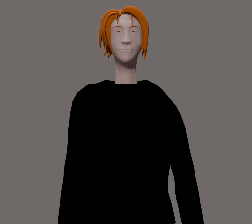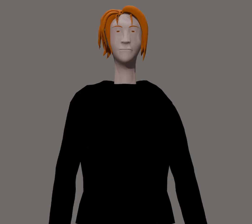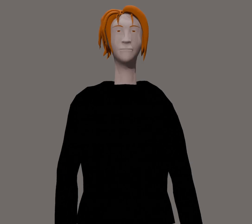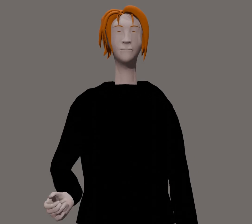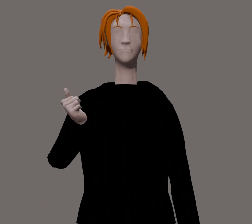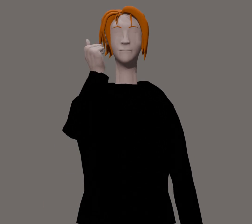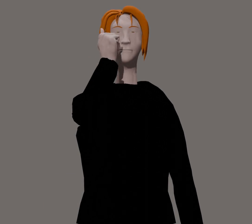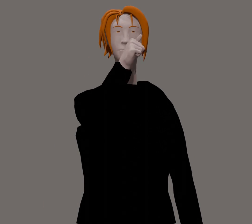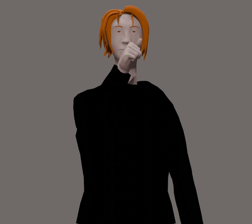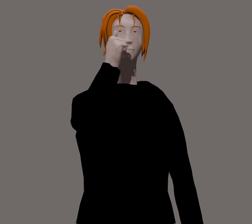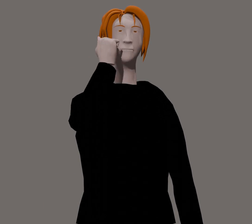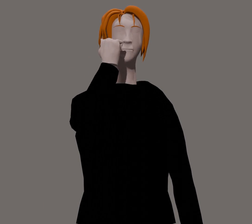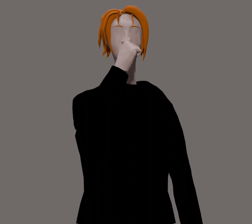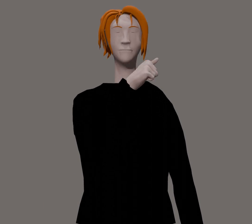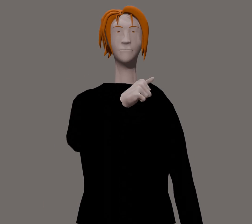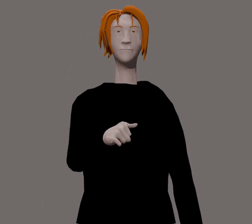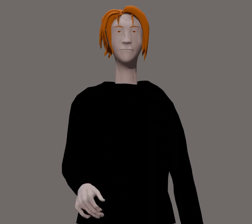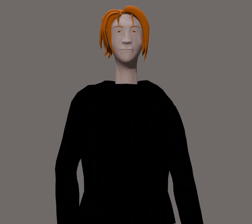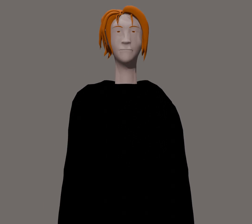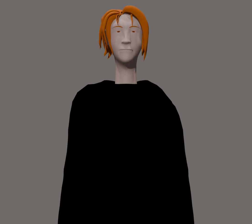Cocaine